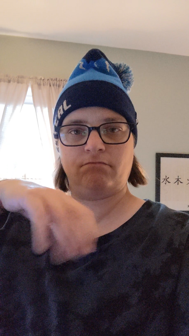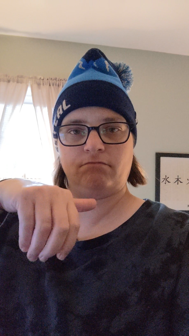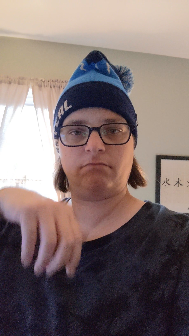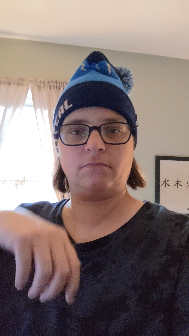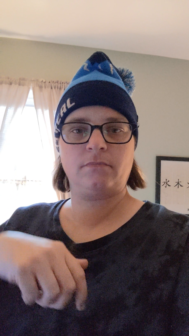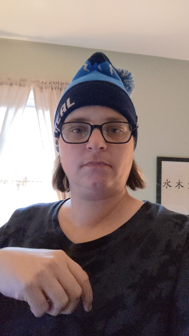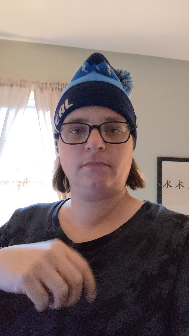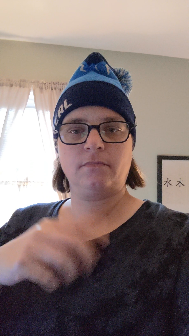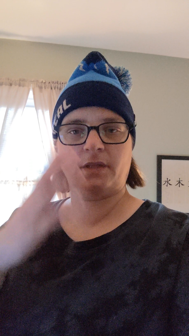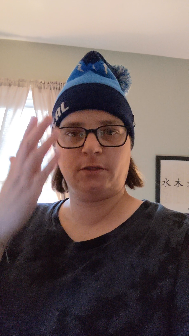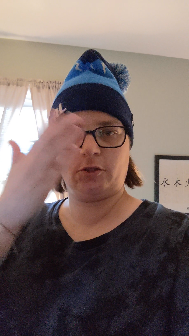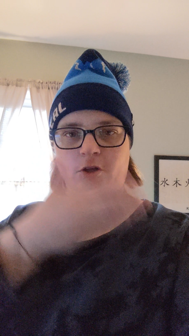dark